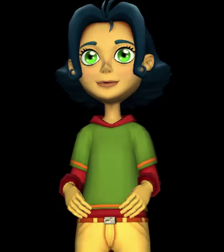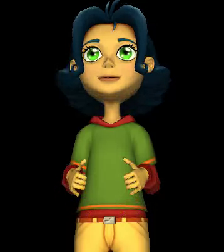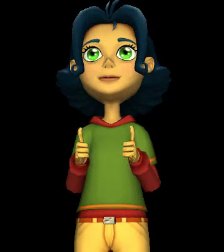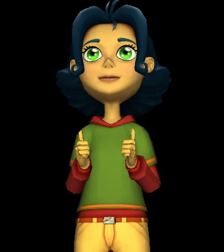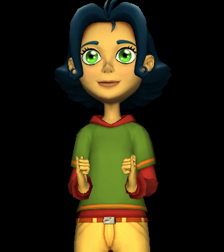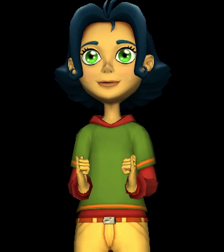كرسي